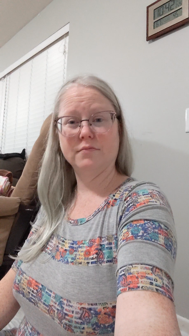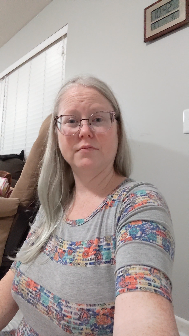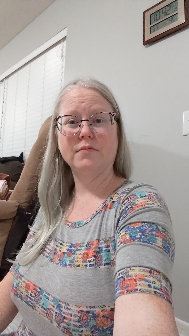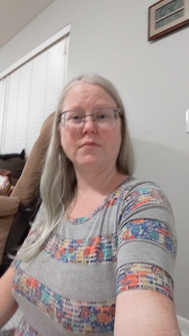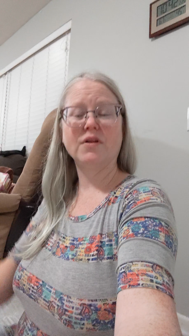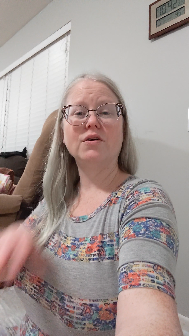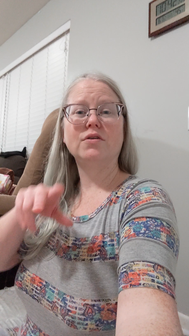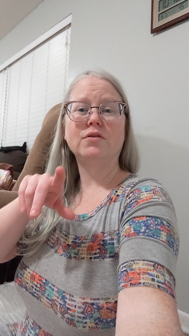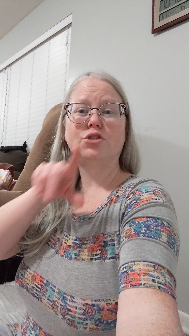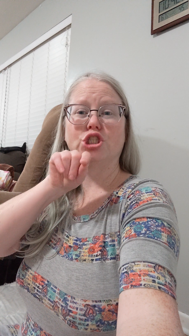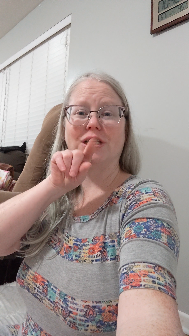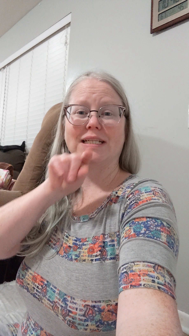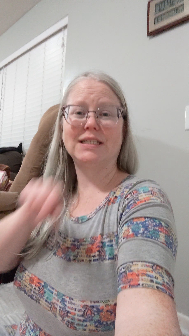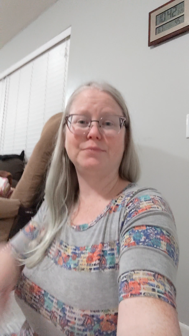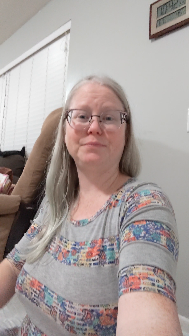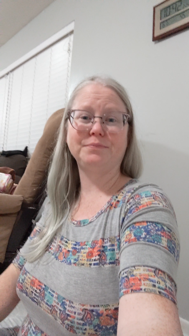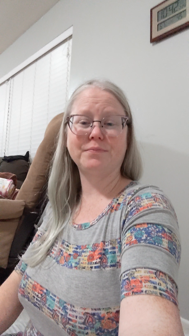chicken